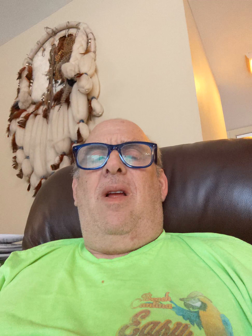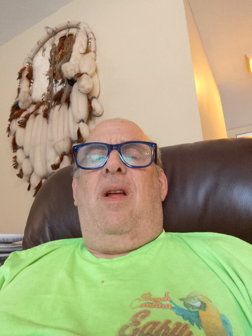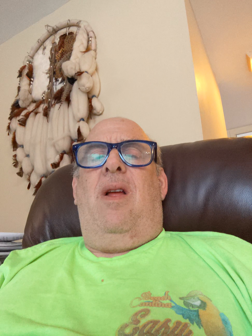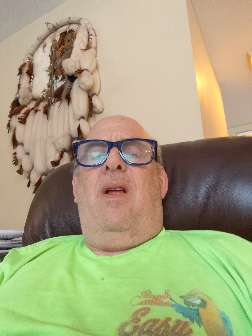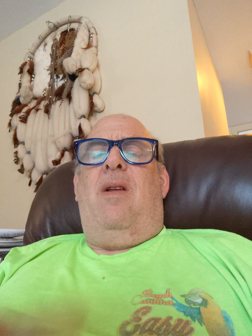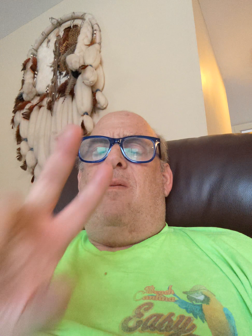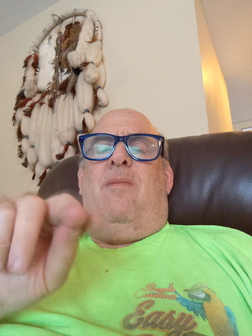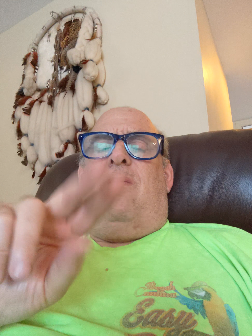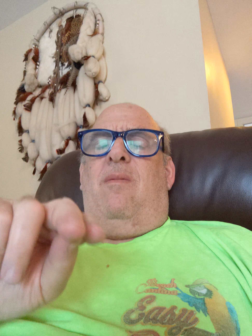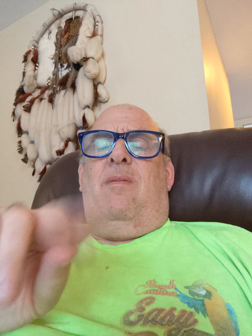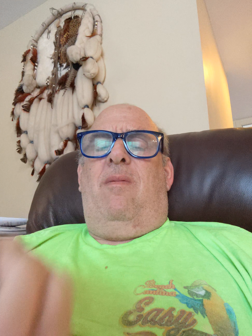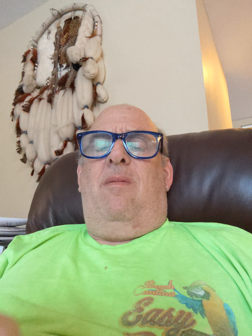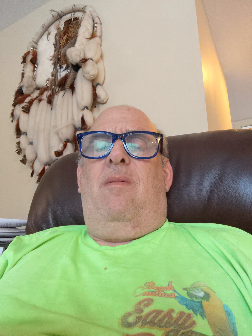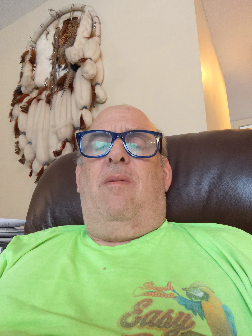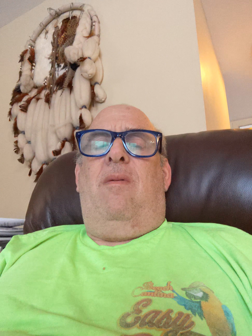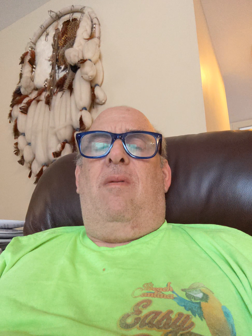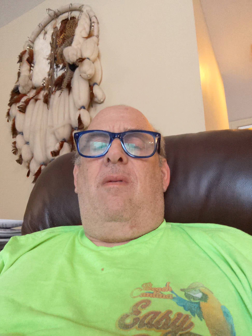no